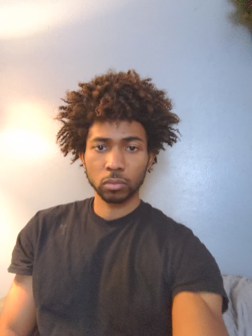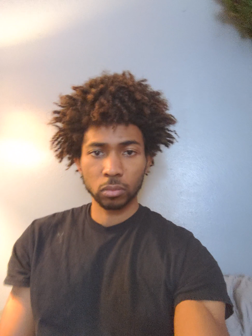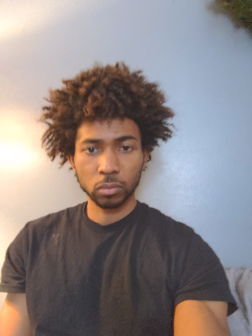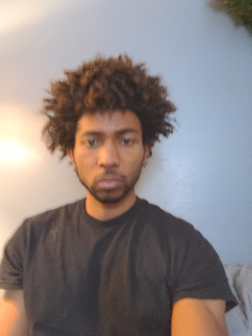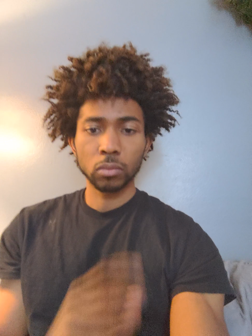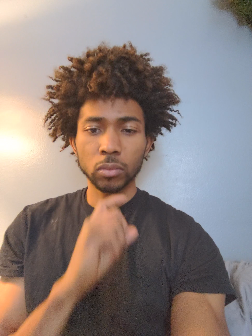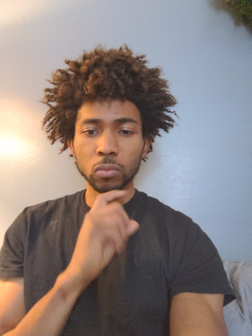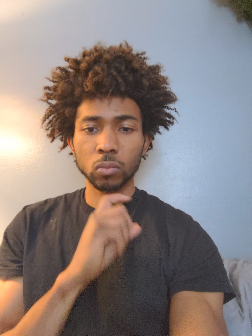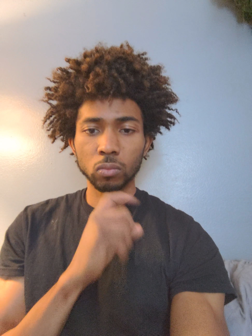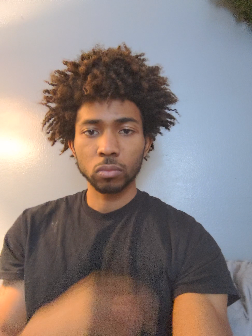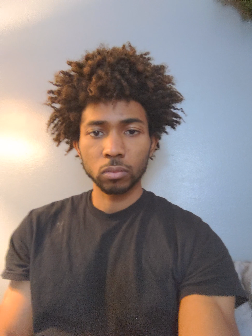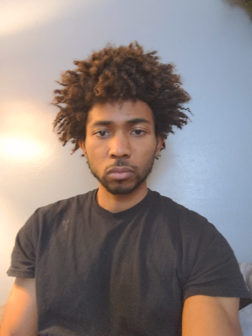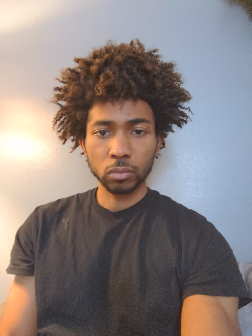garbage